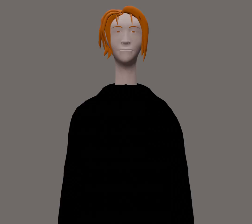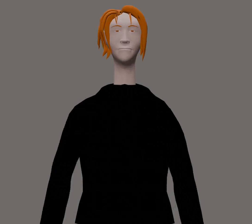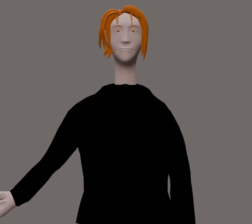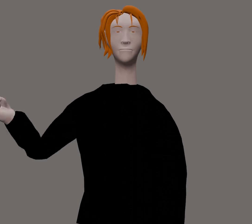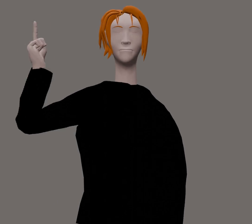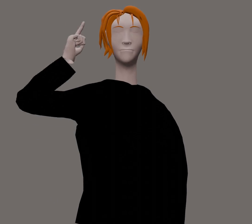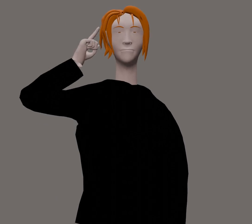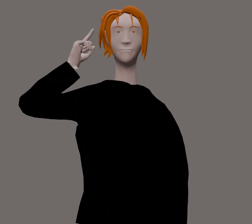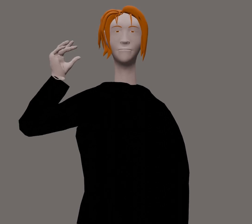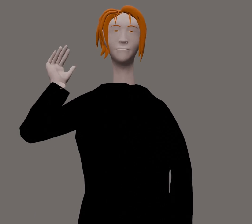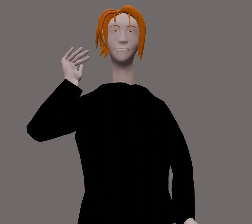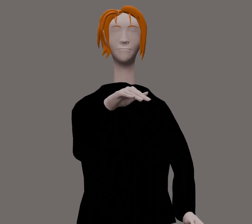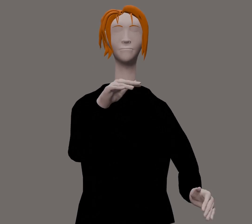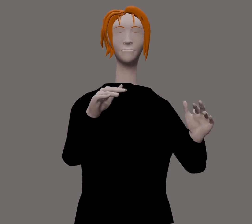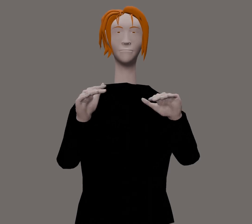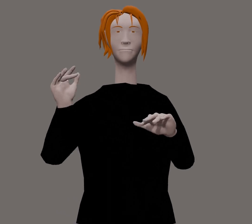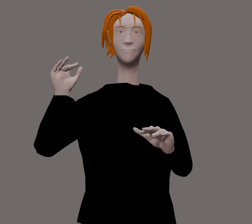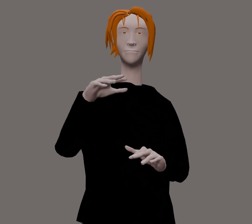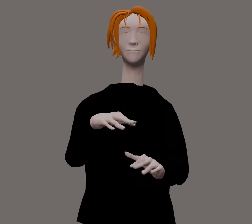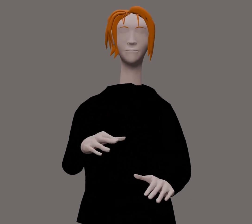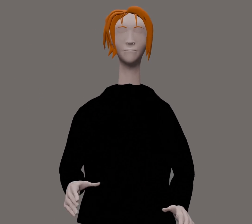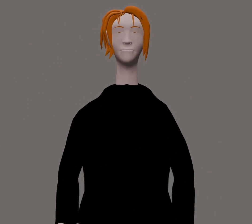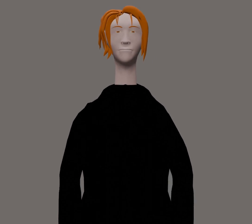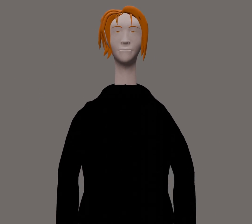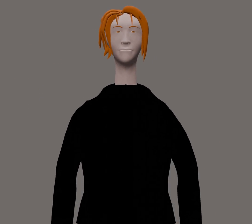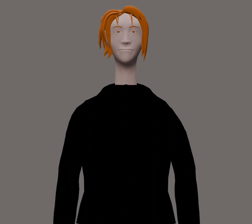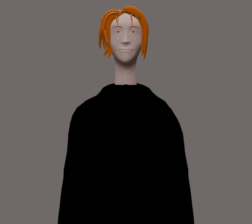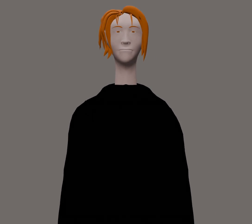Brainstorm